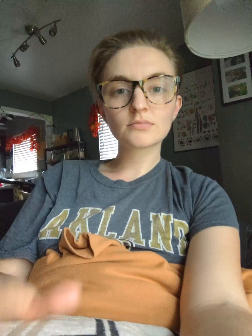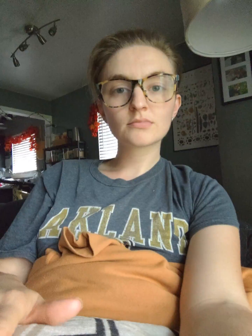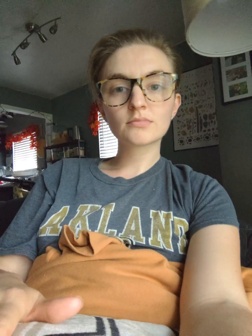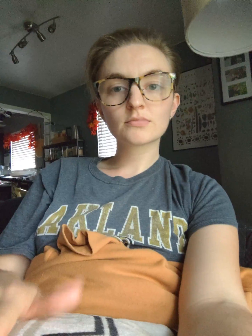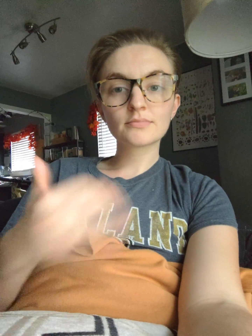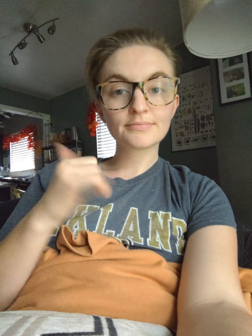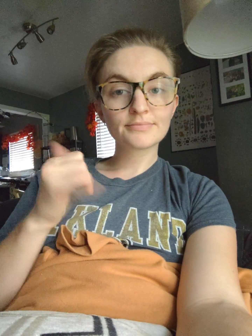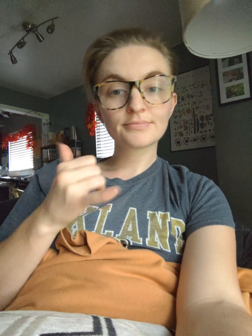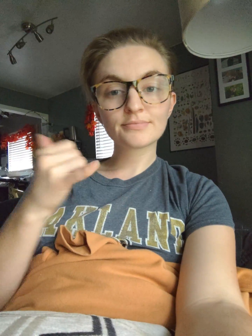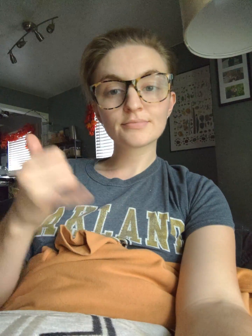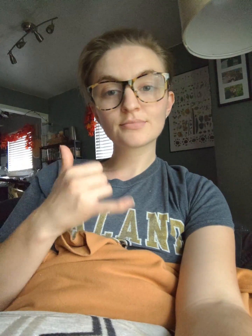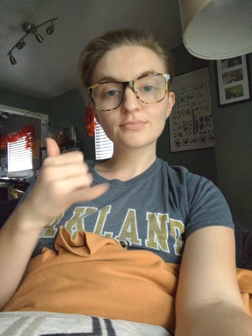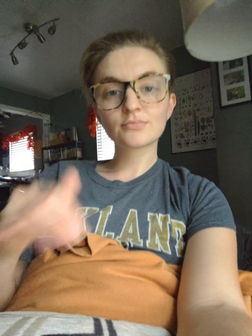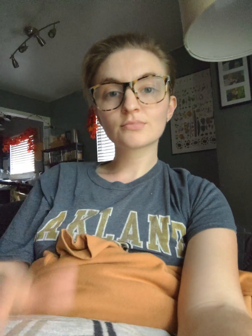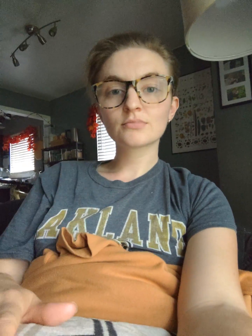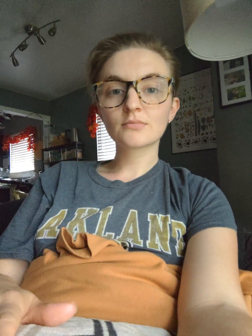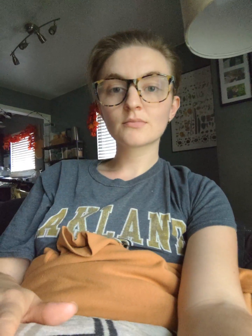play